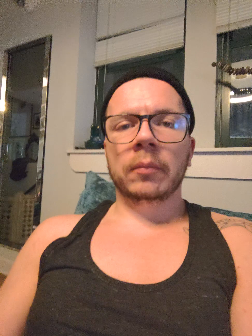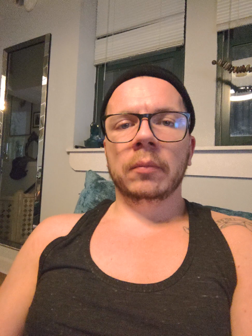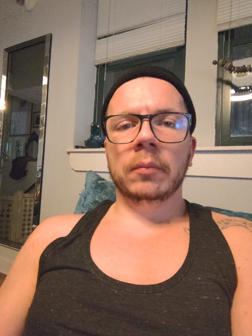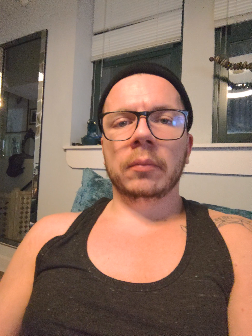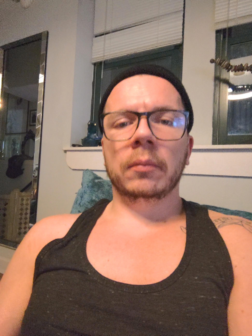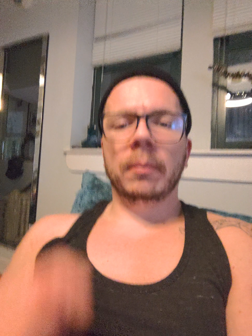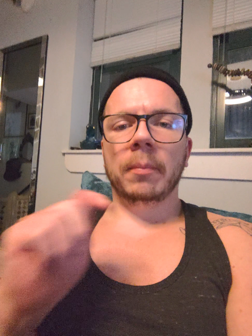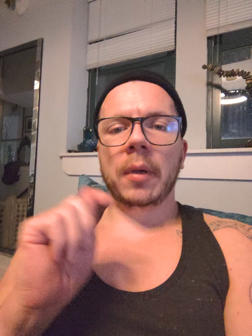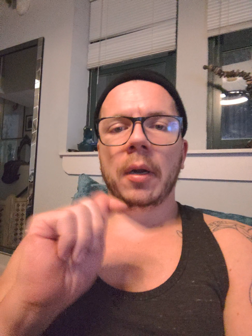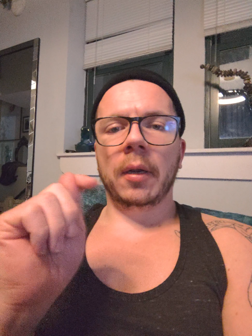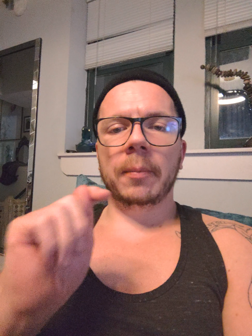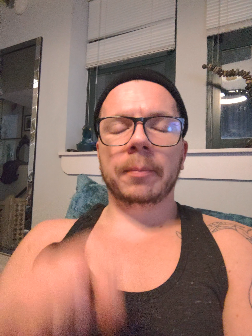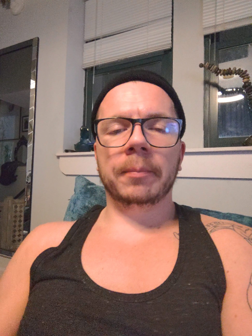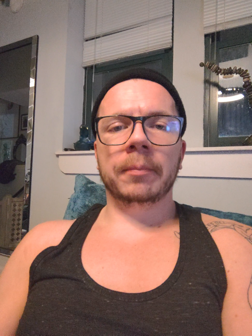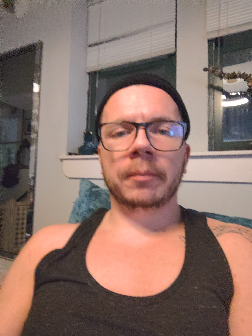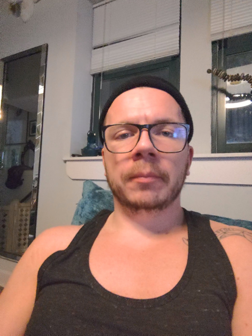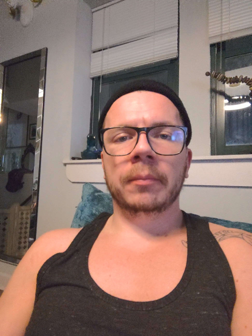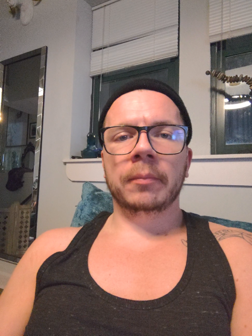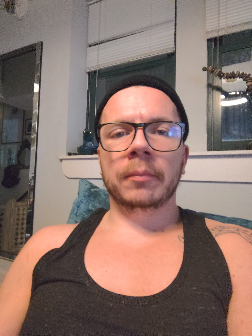potty